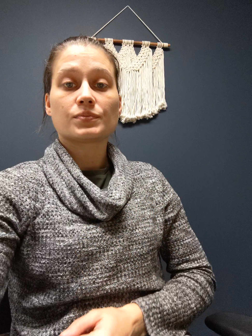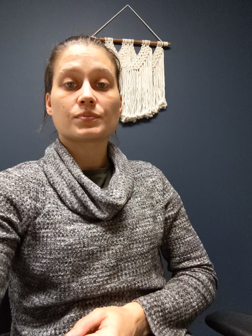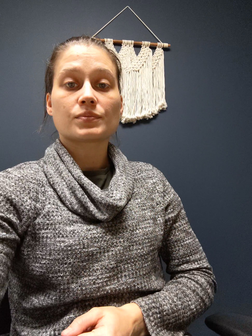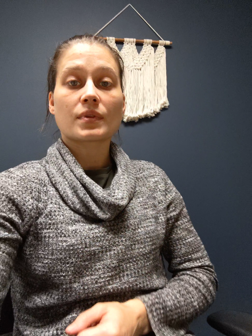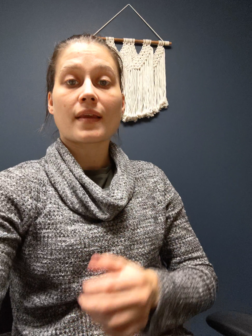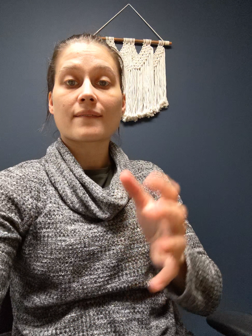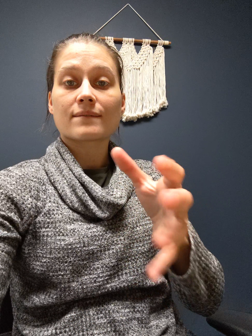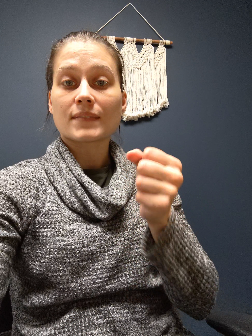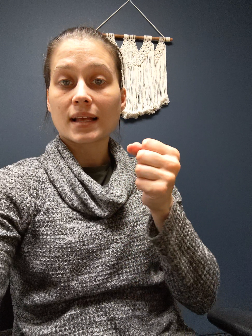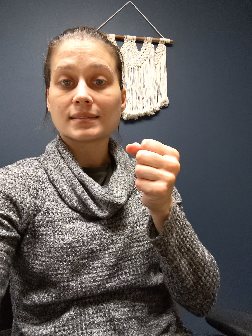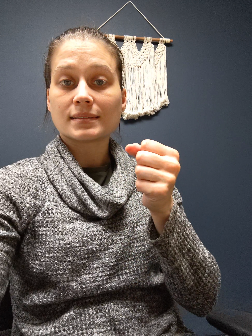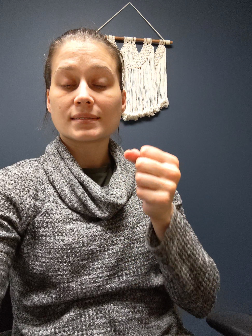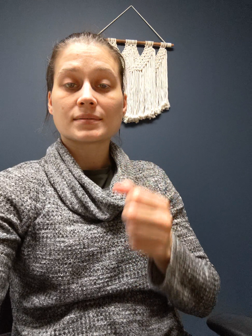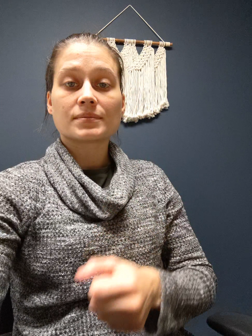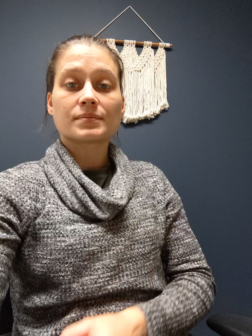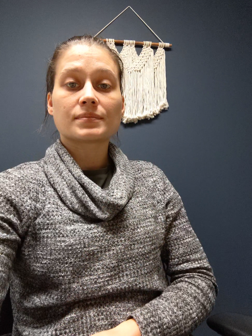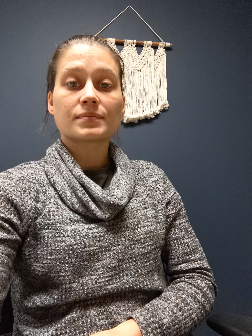fast